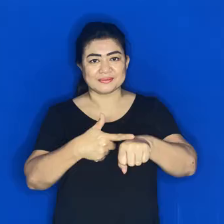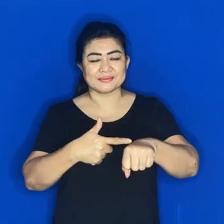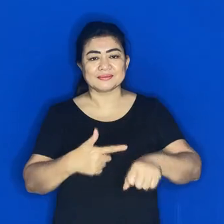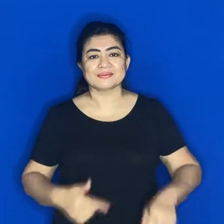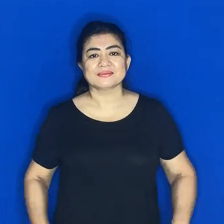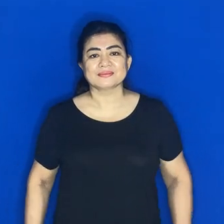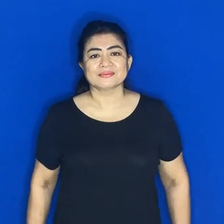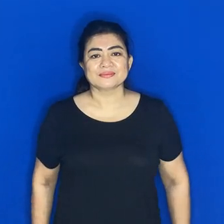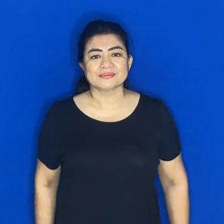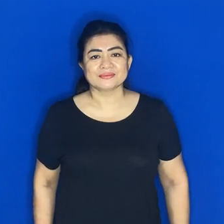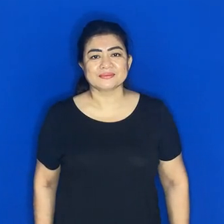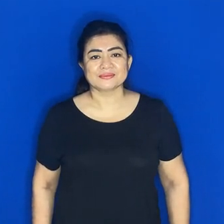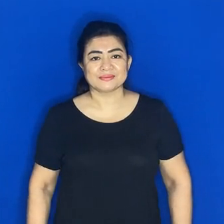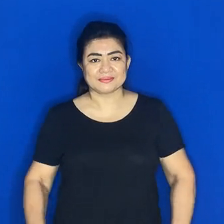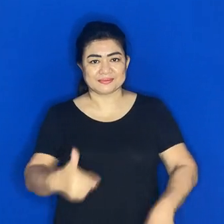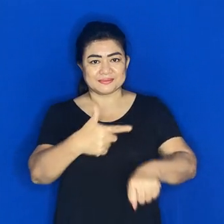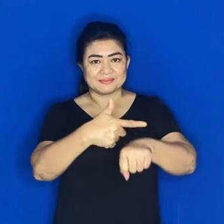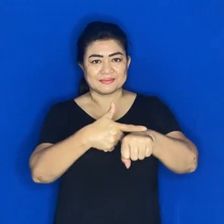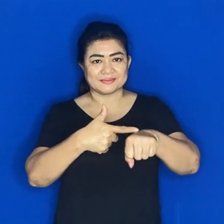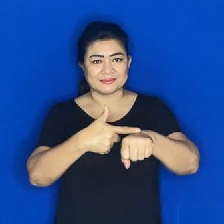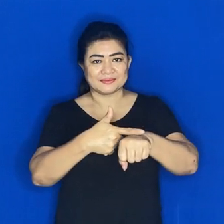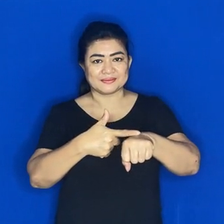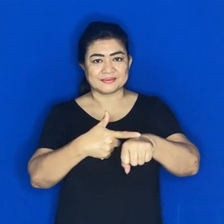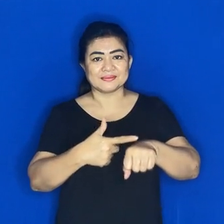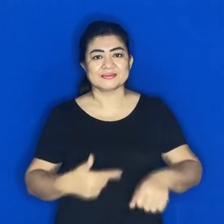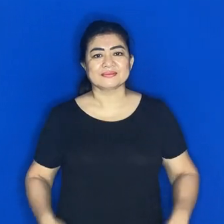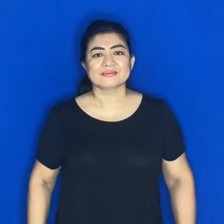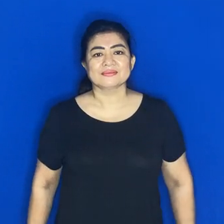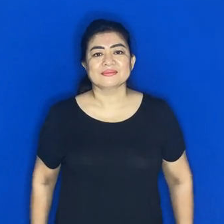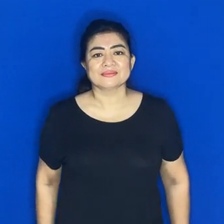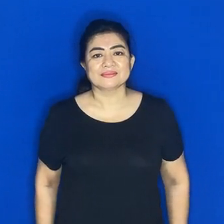gray